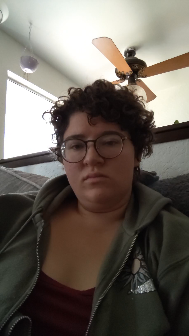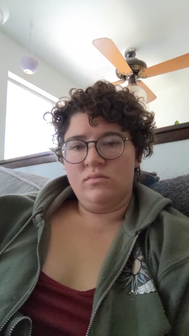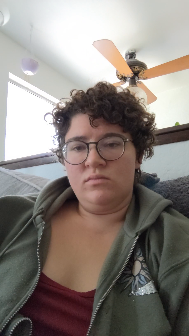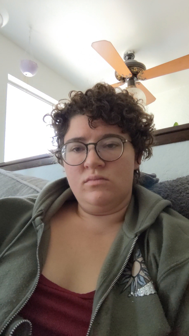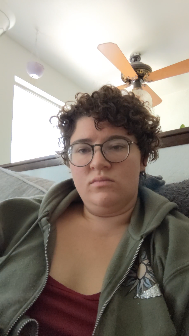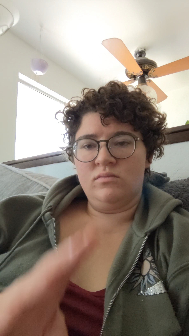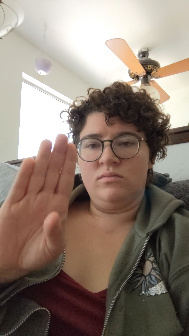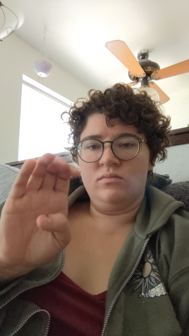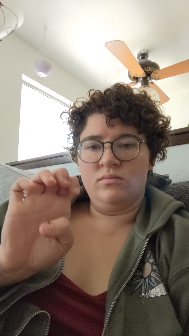be